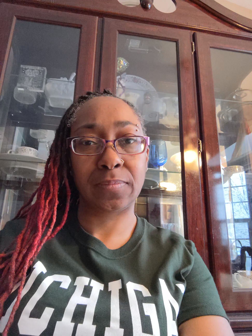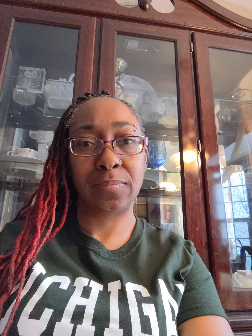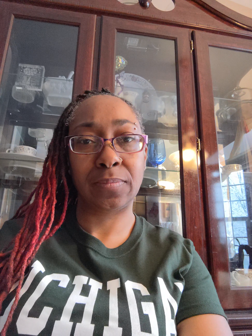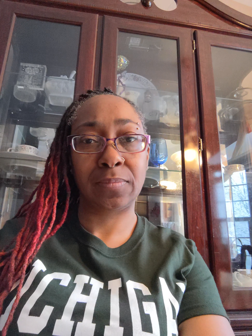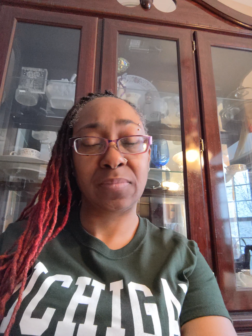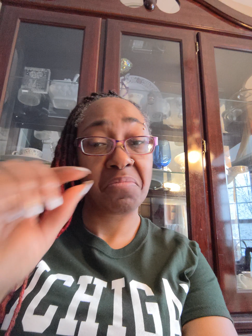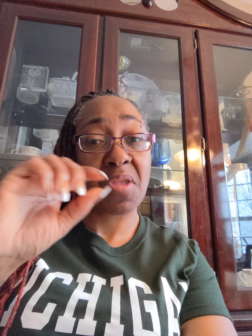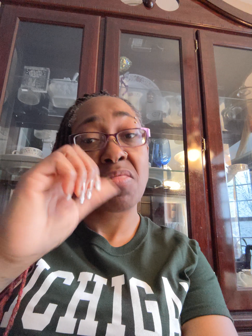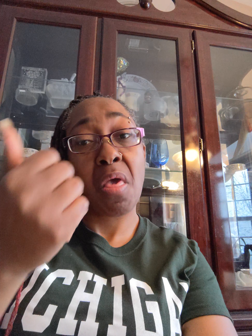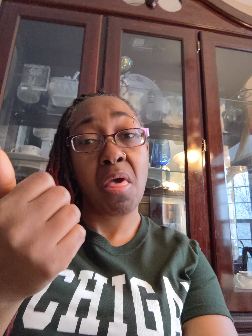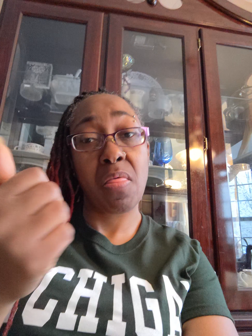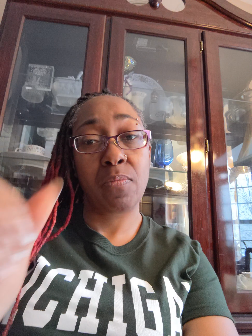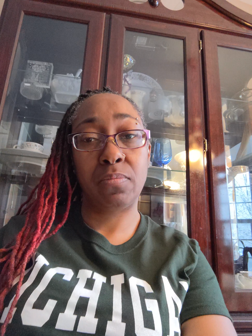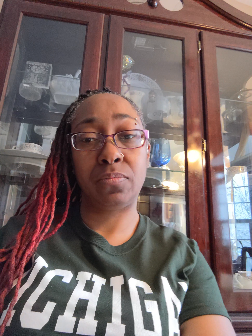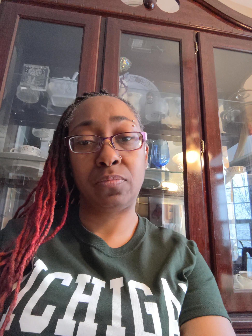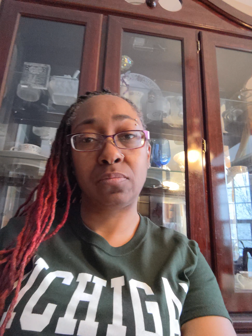another